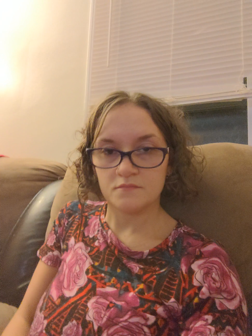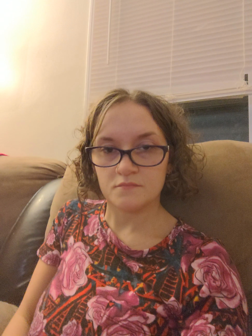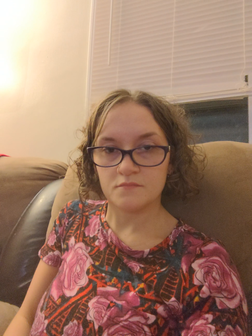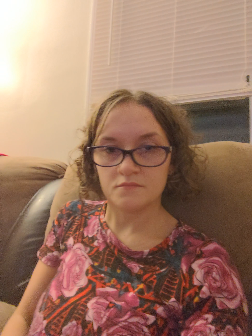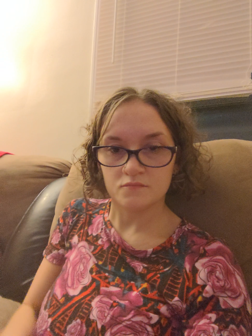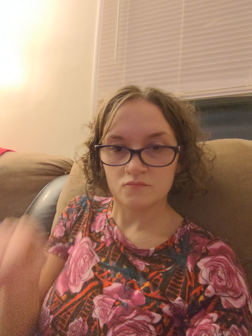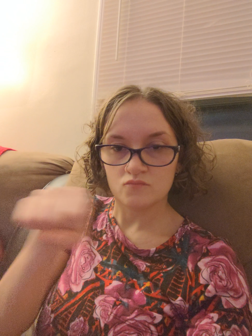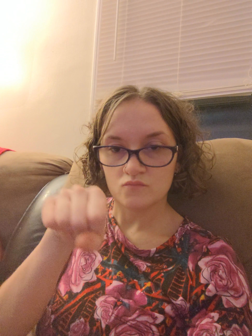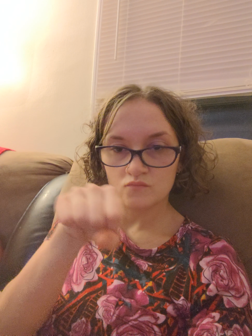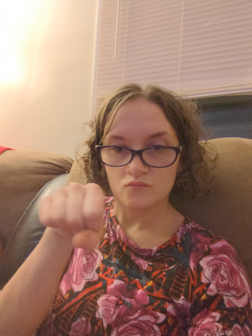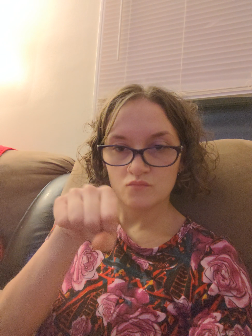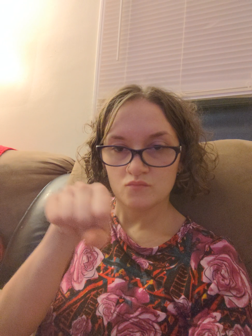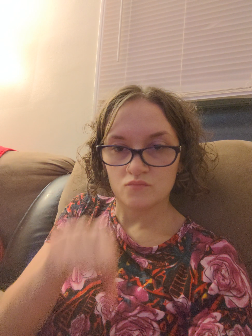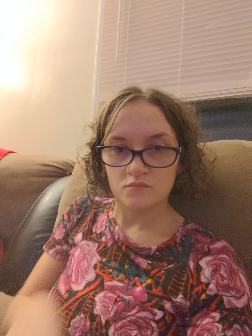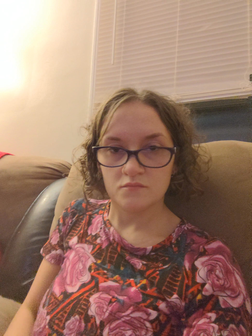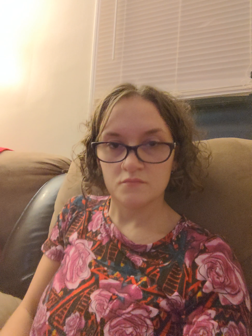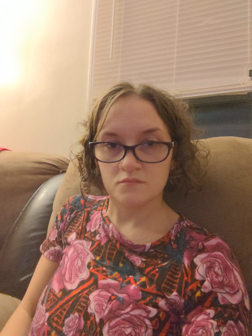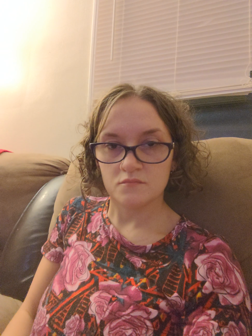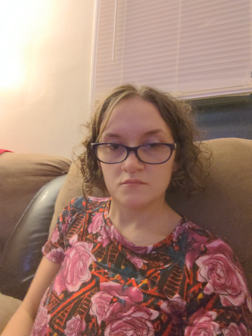shoe